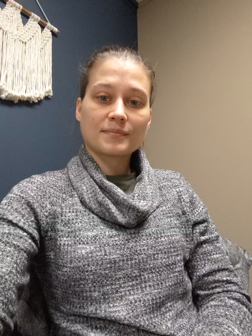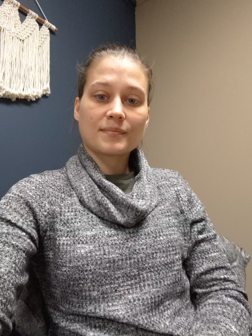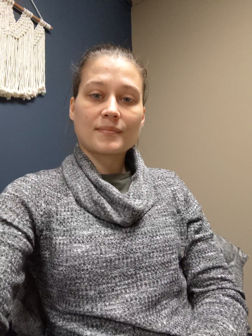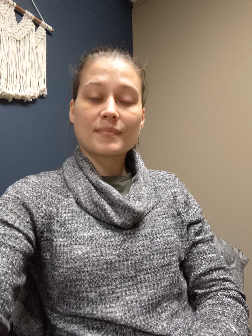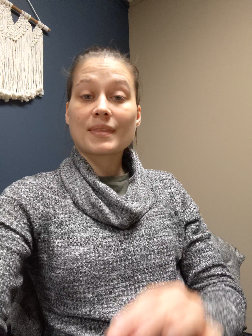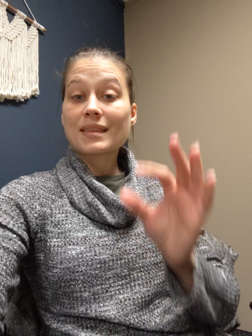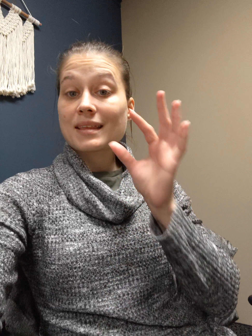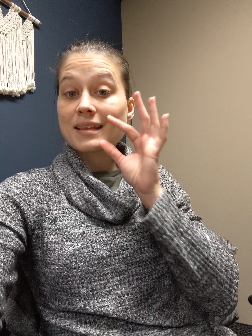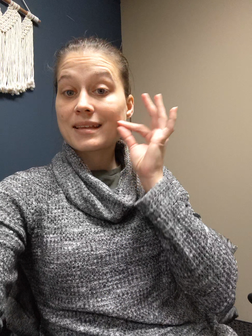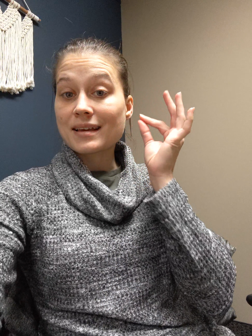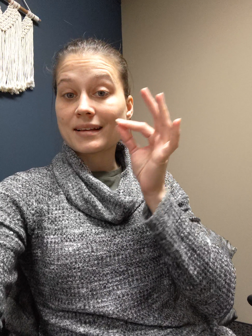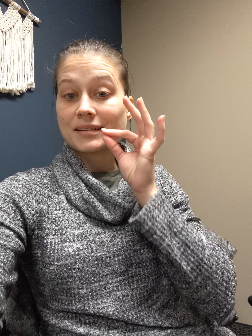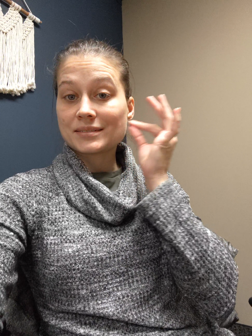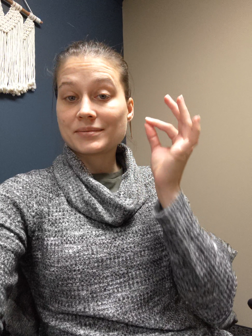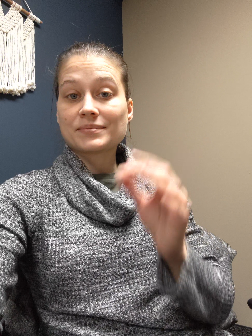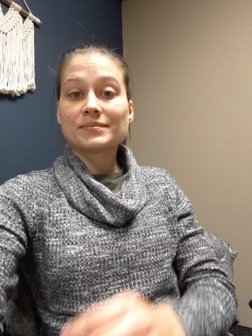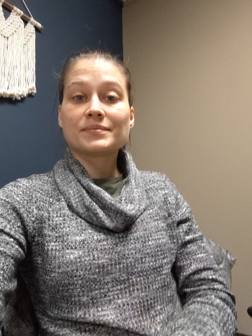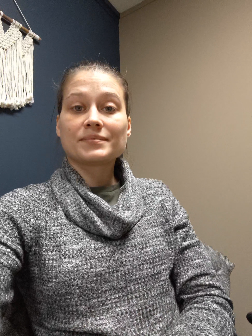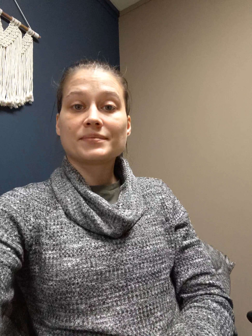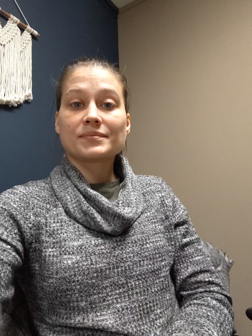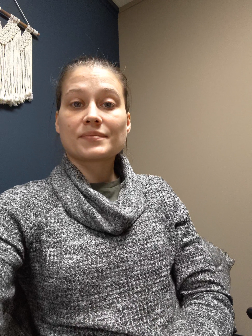cat